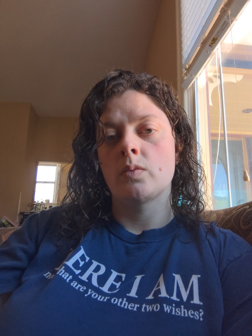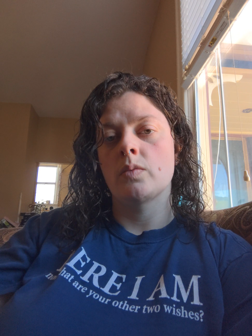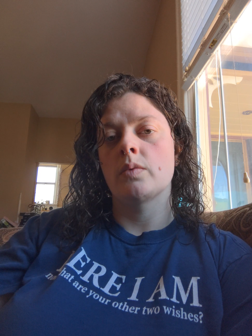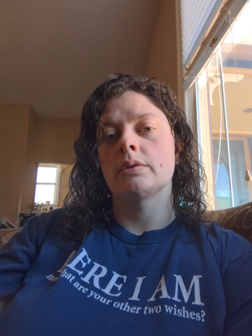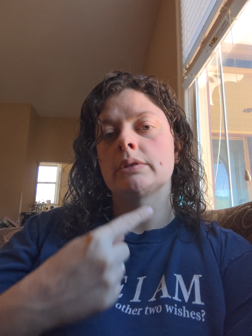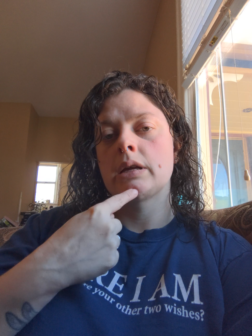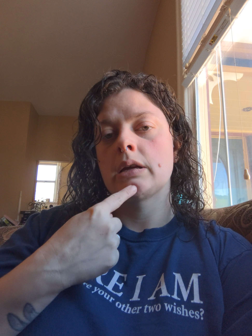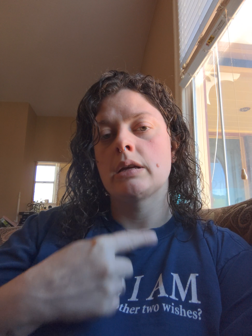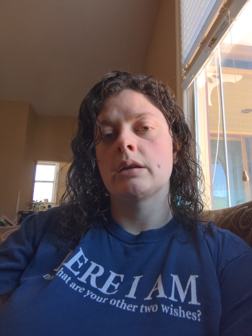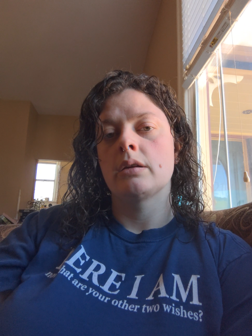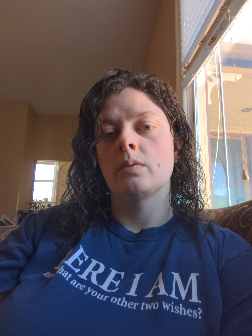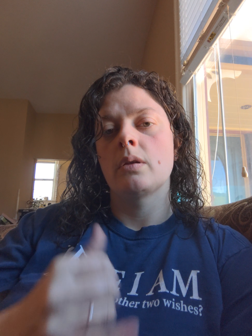say